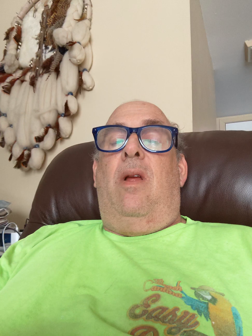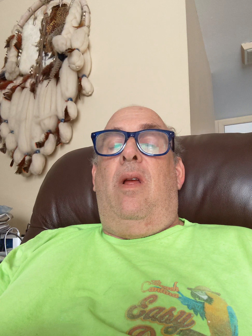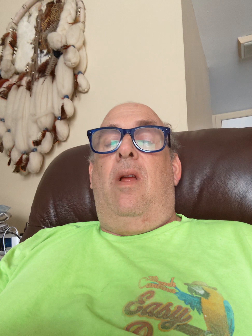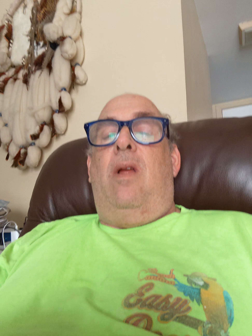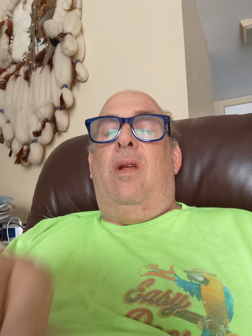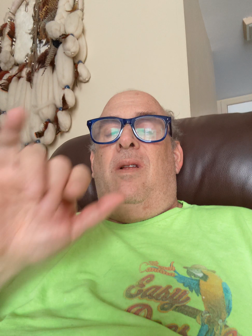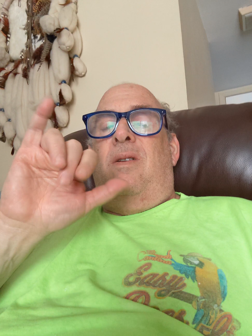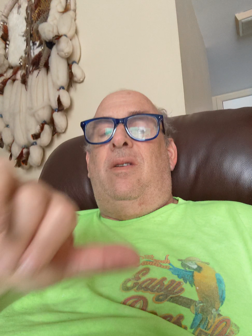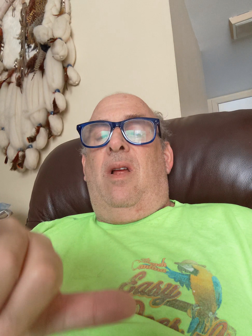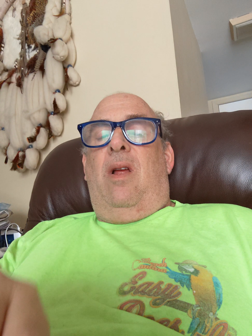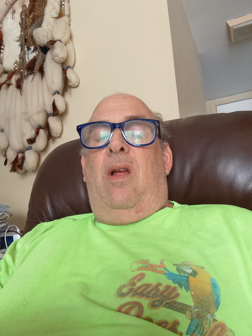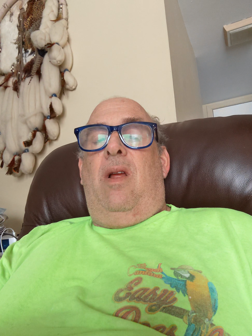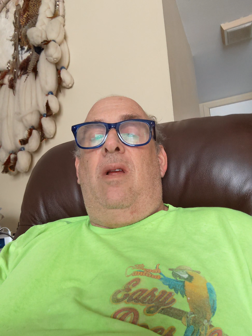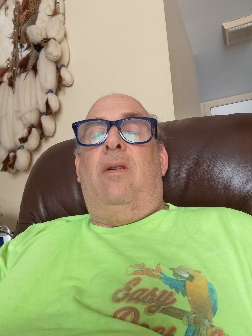stay